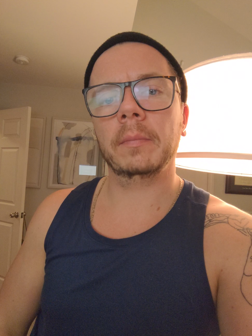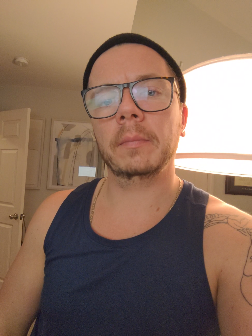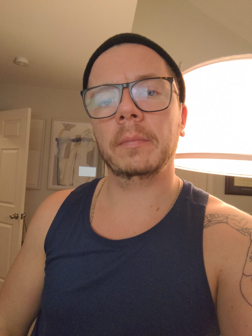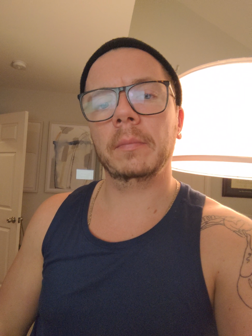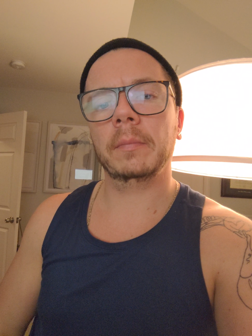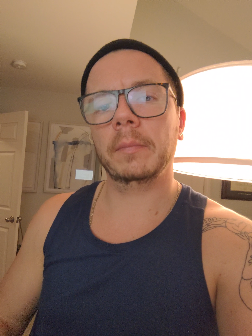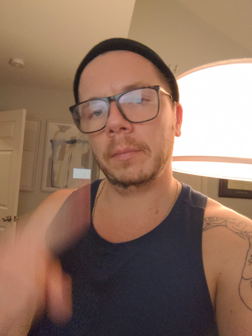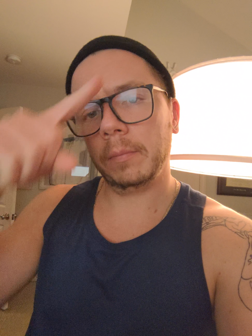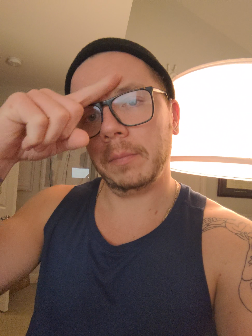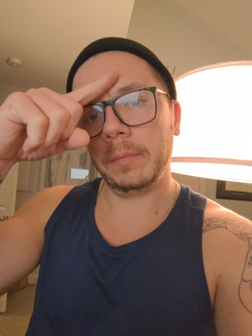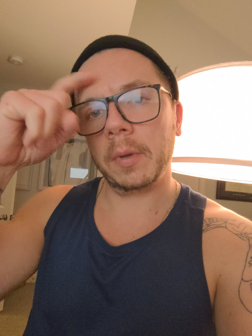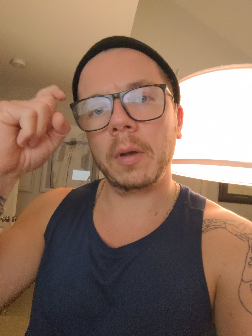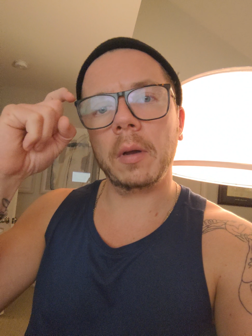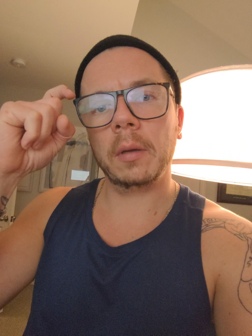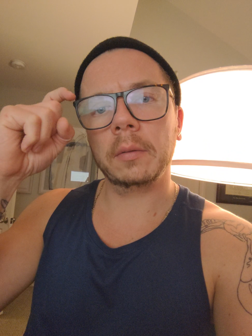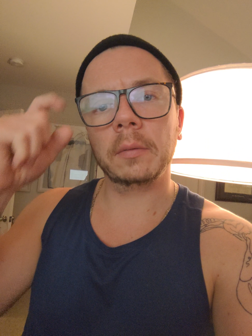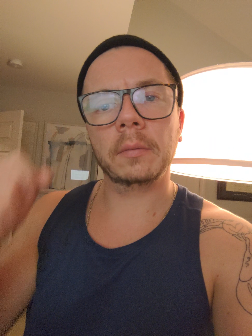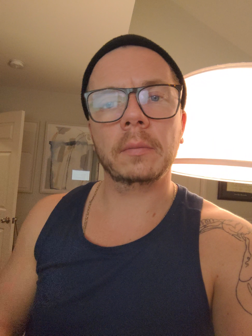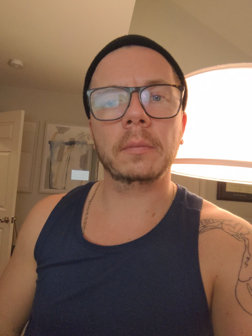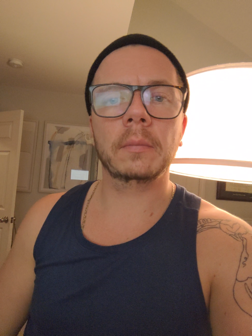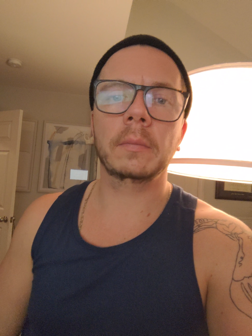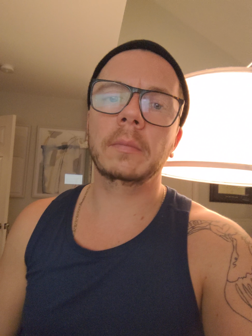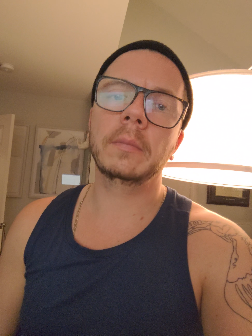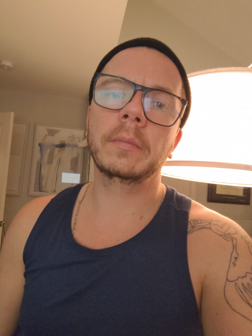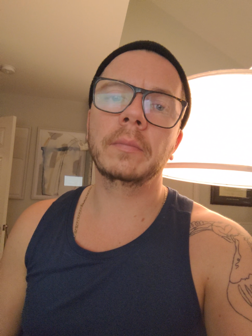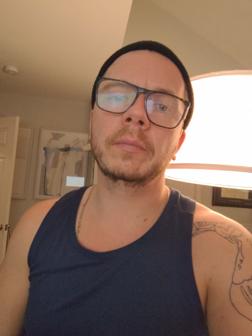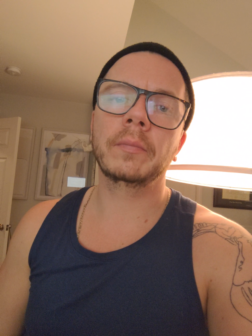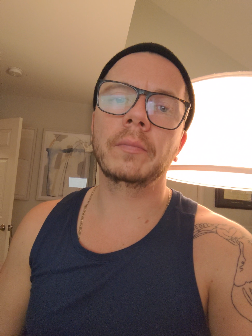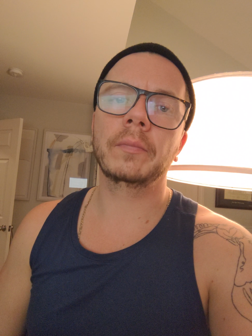because